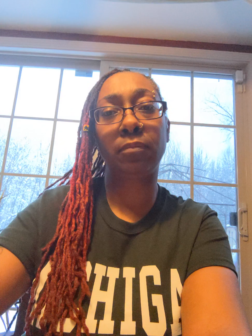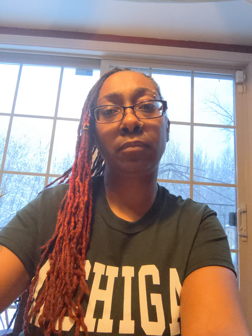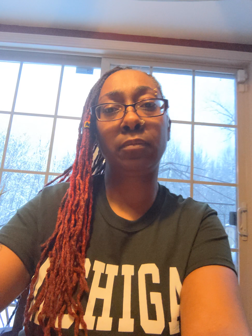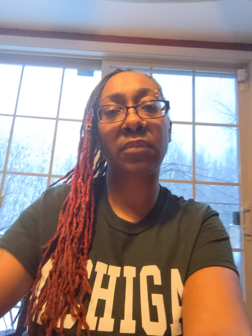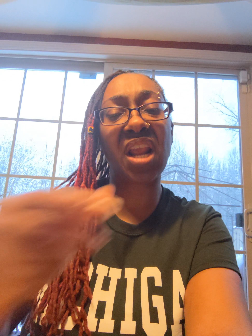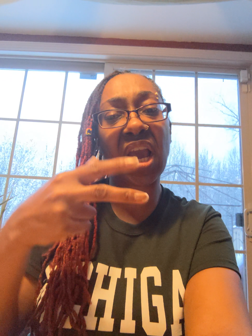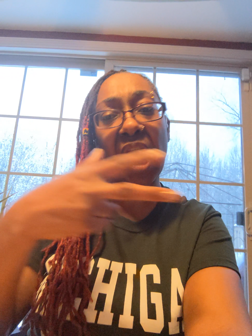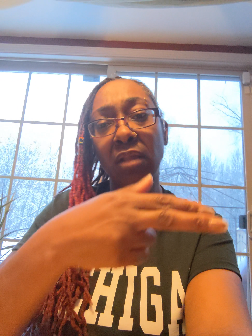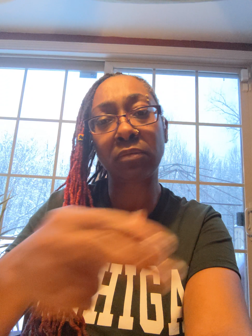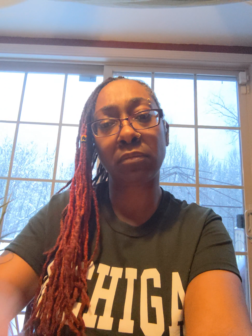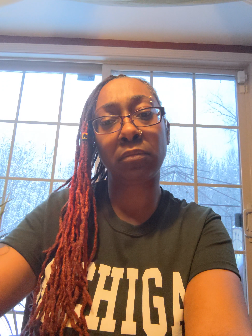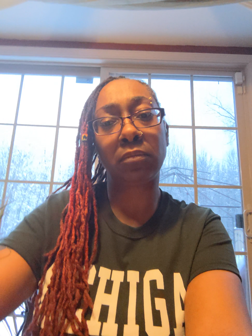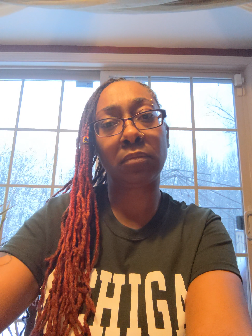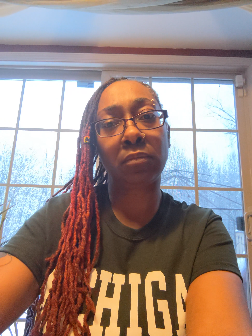cut